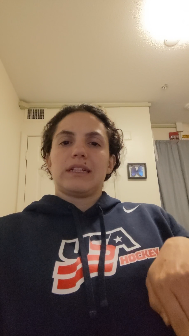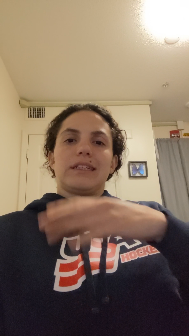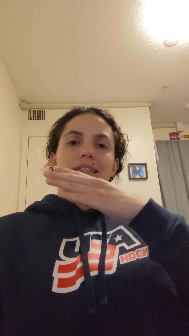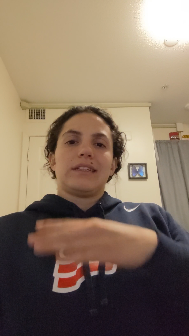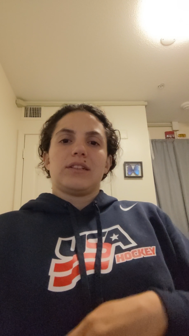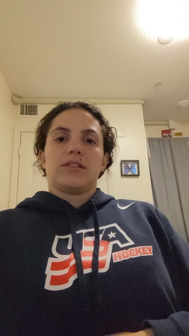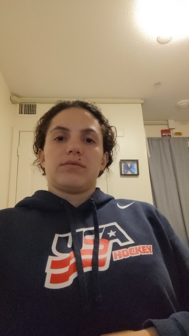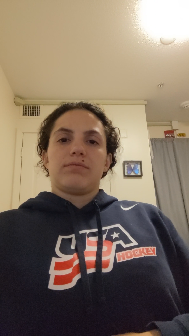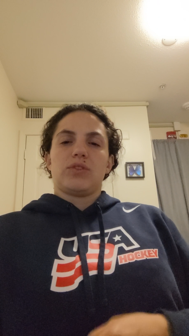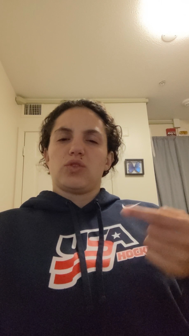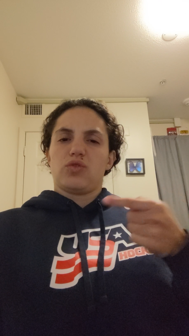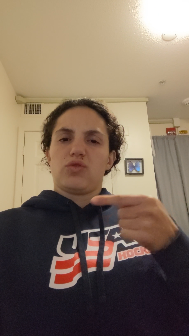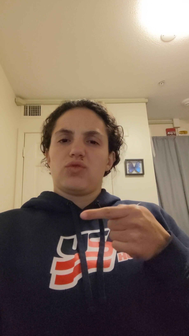hurt